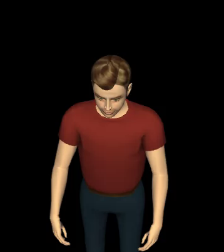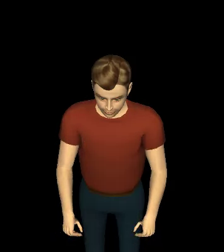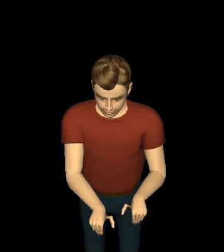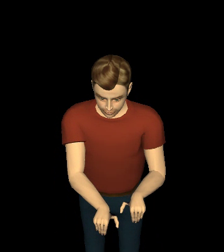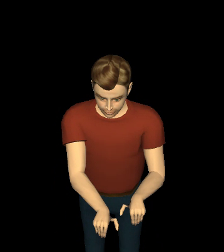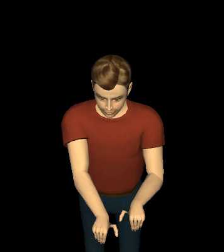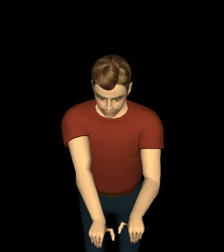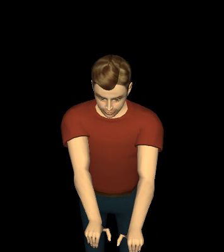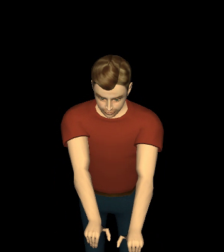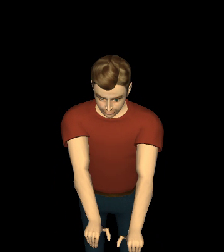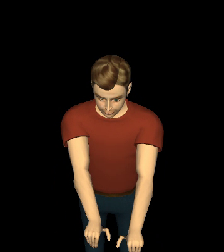مواصلة